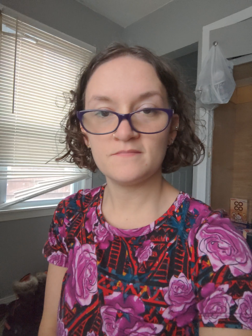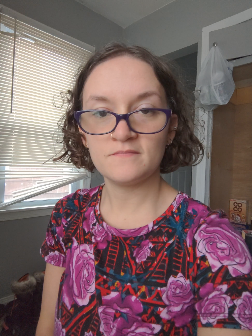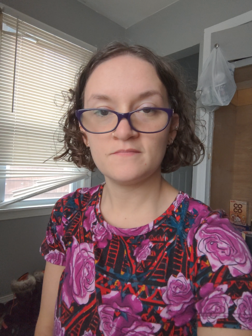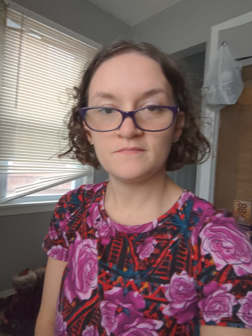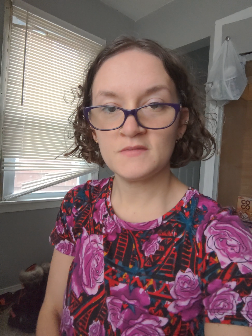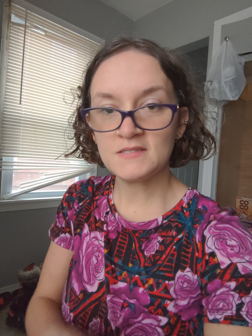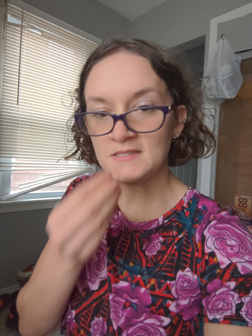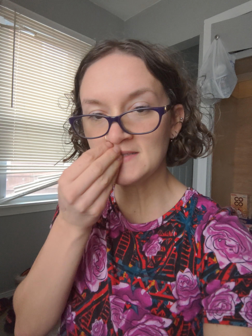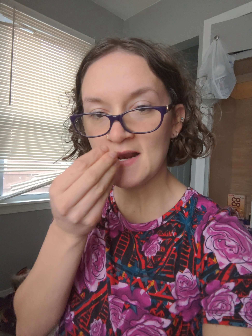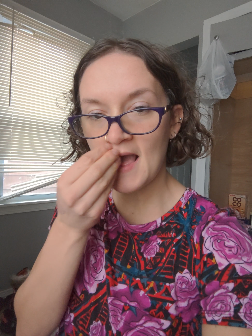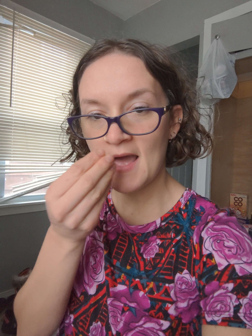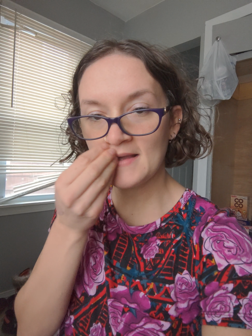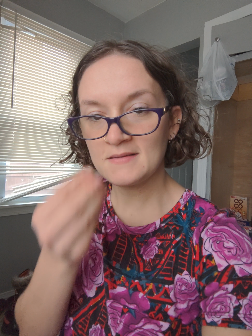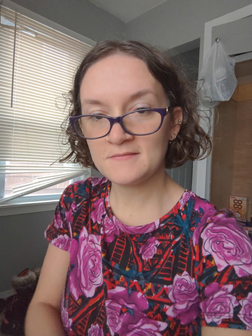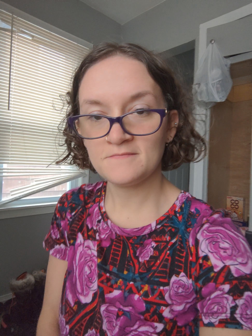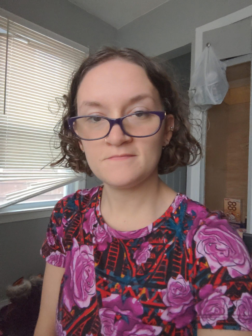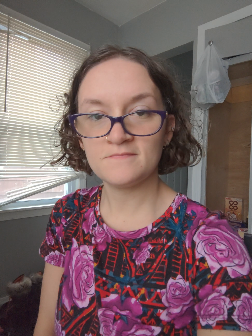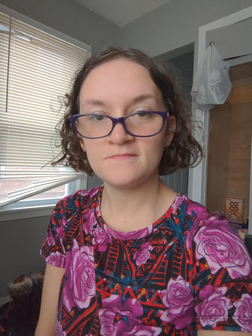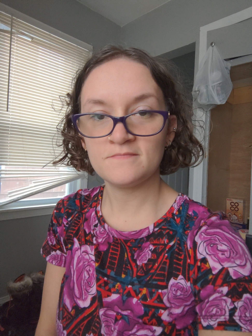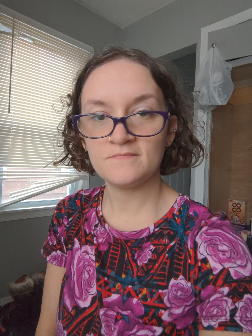snack